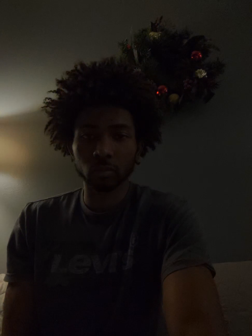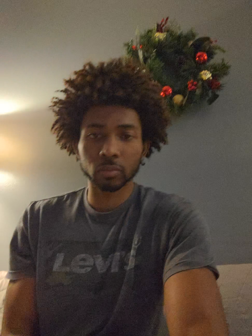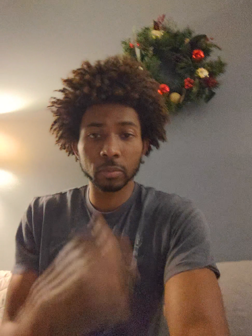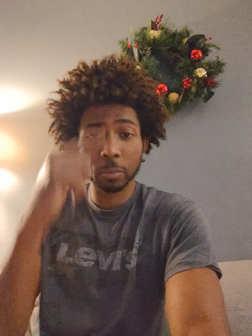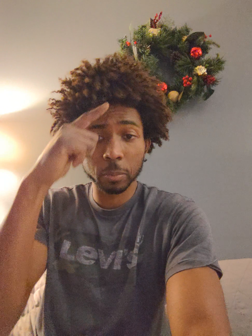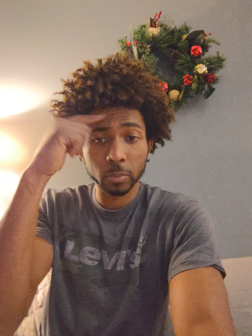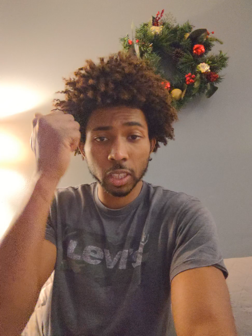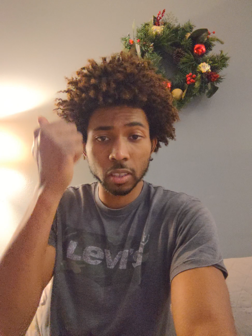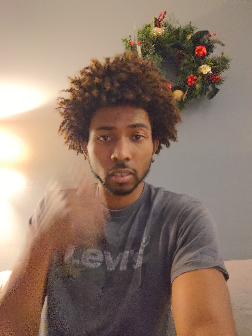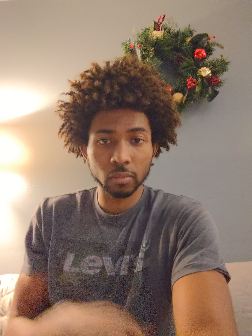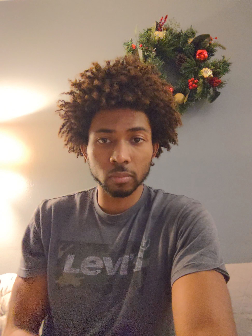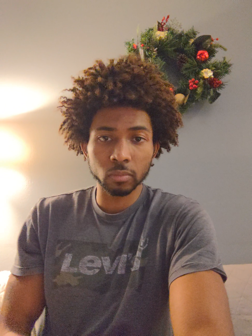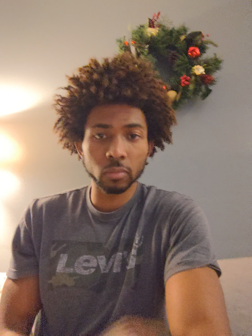because